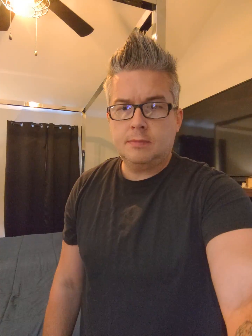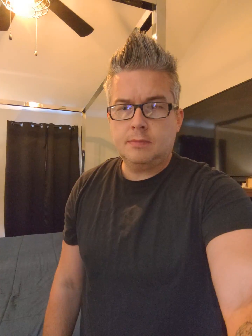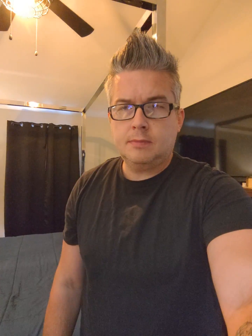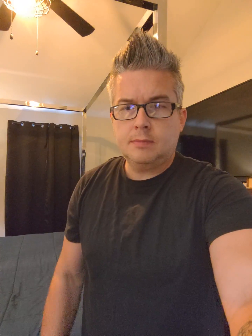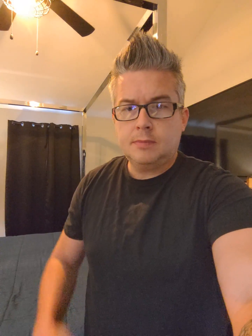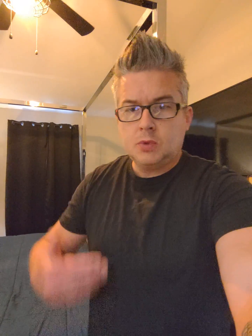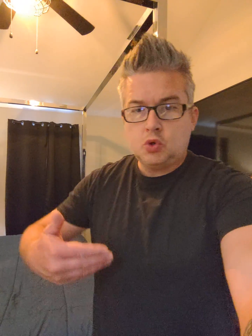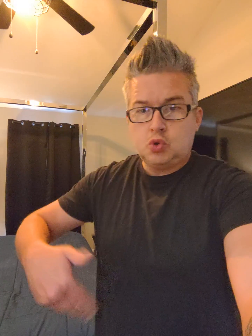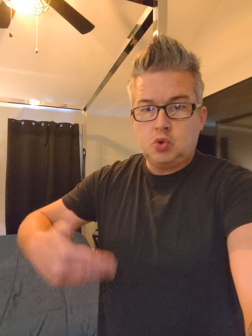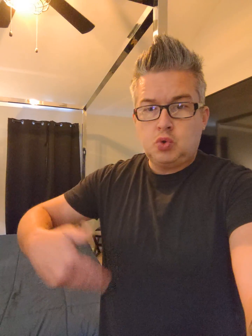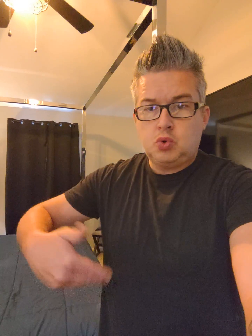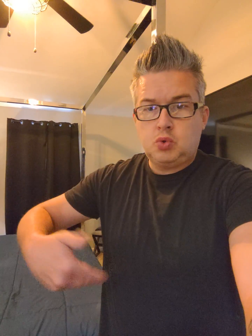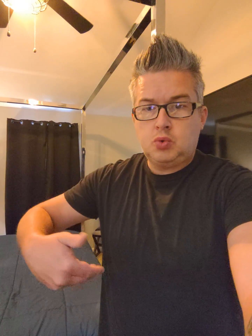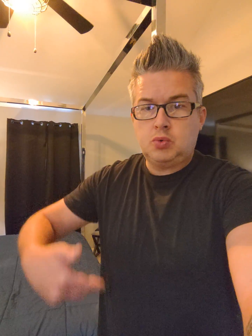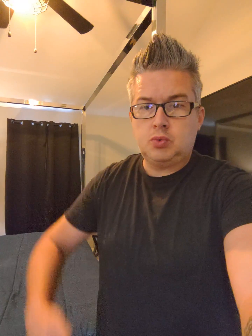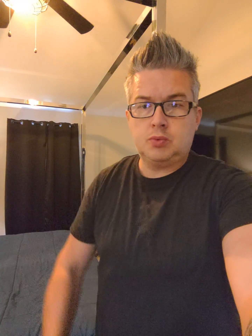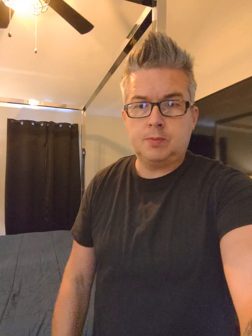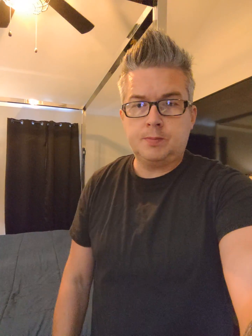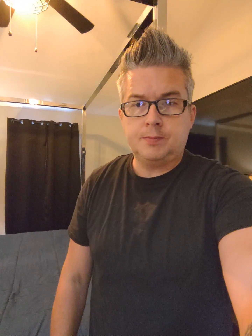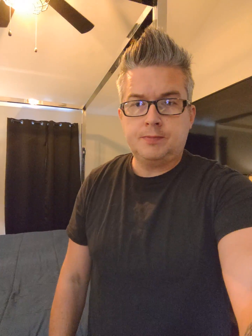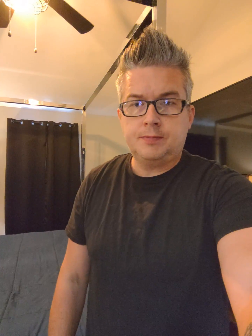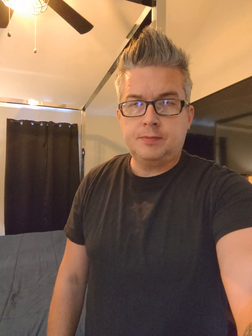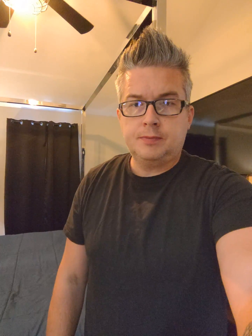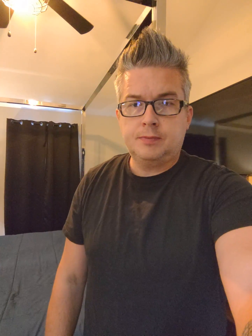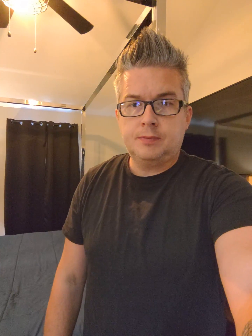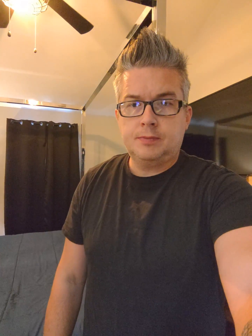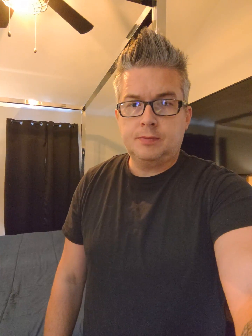shorts